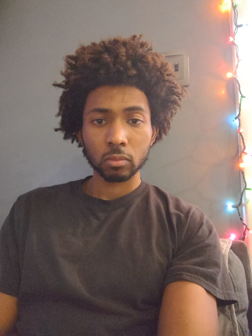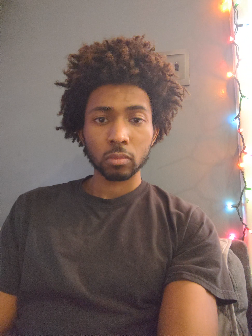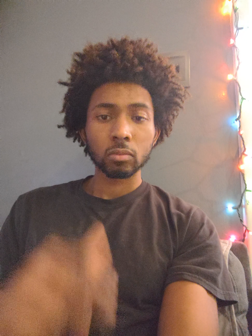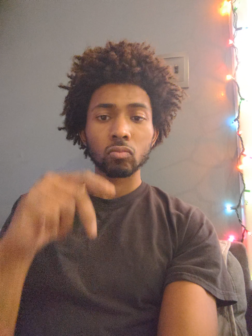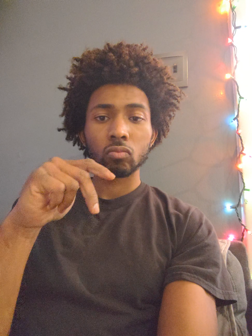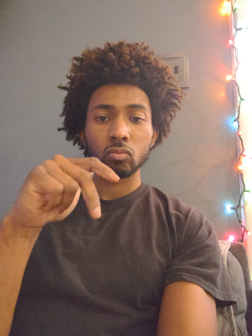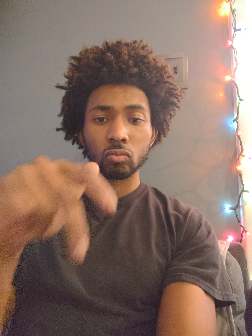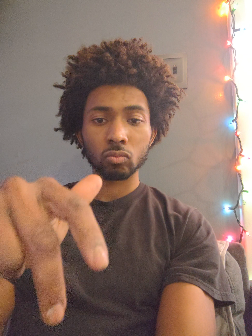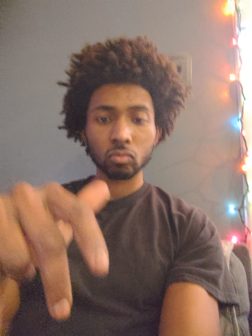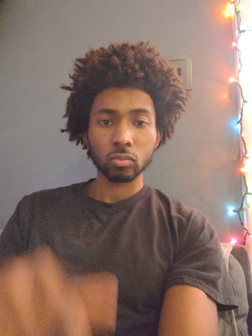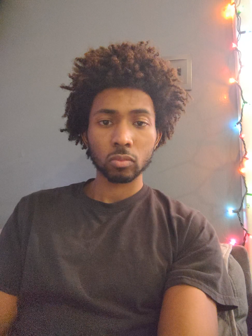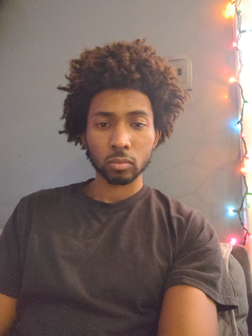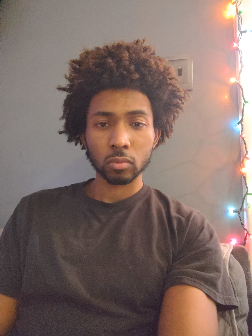ride